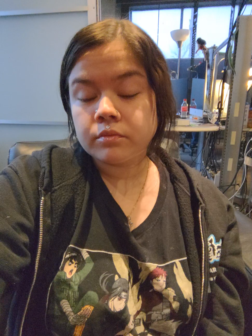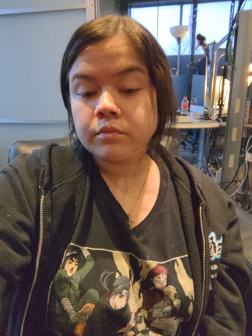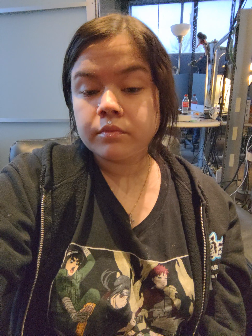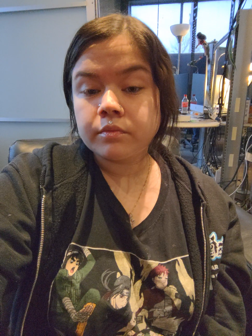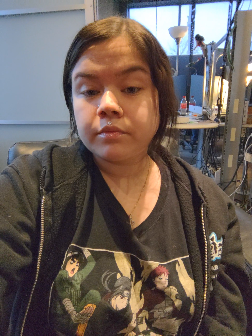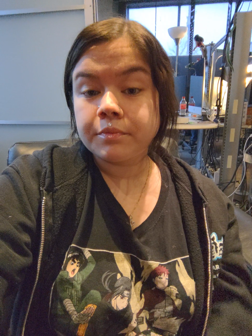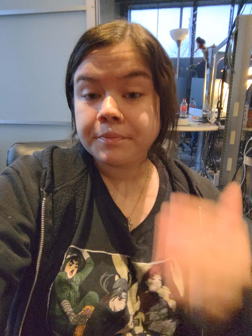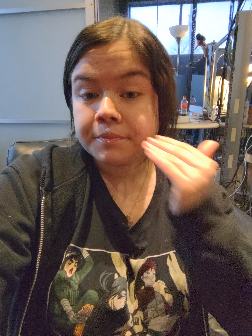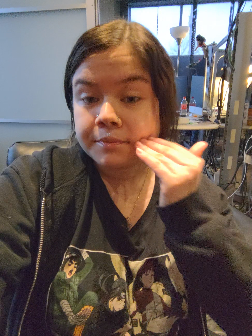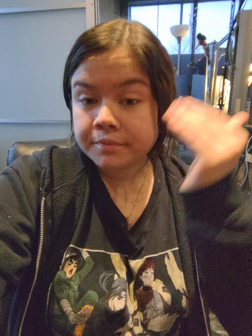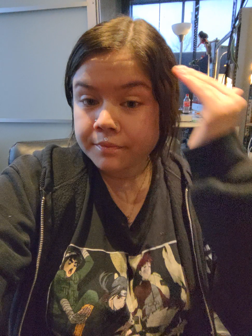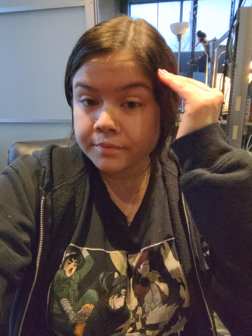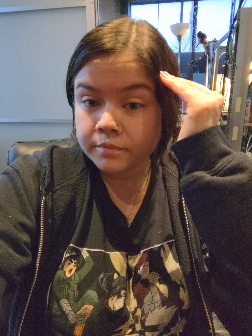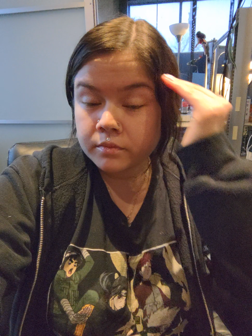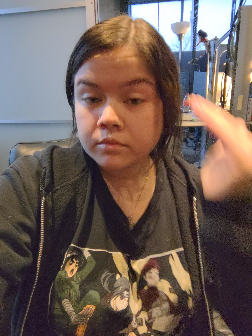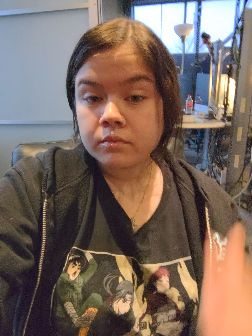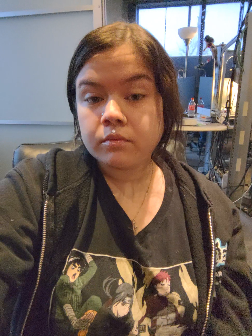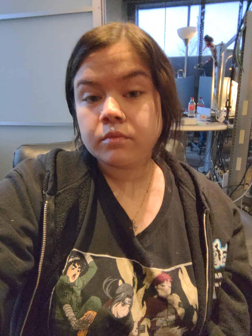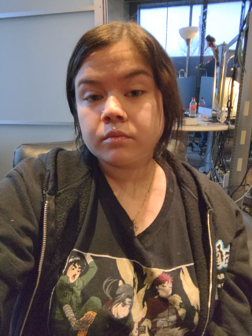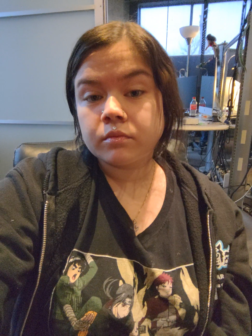head